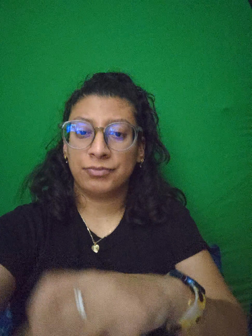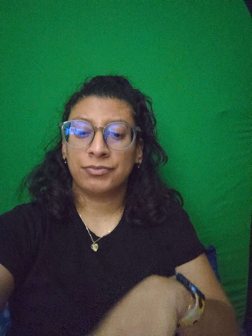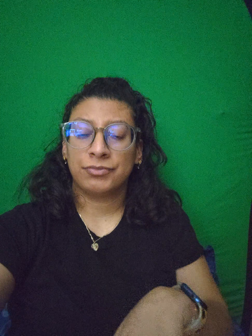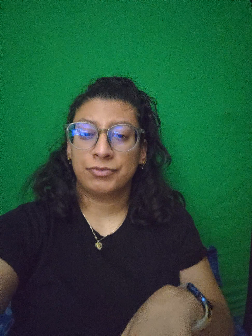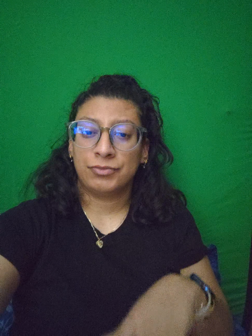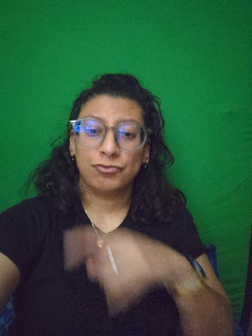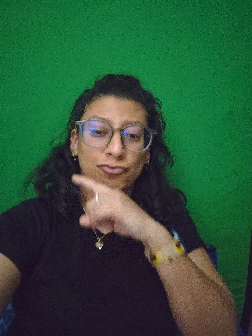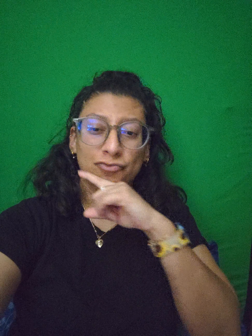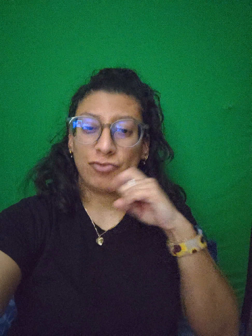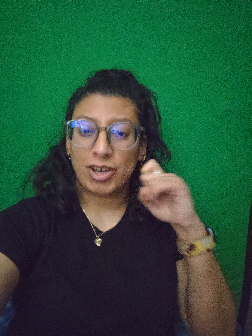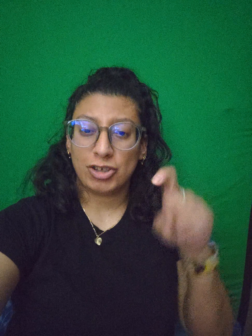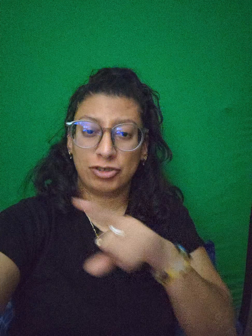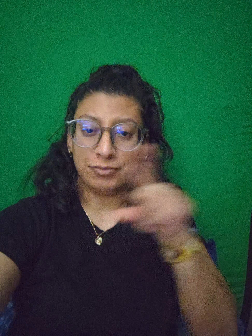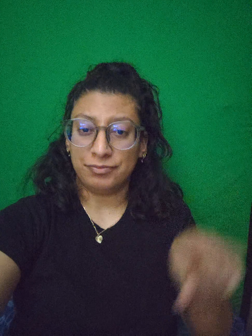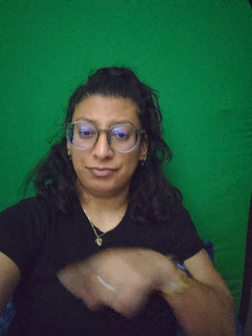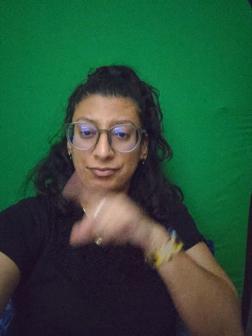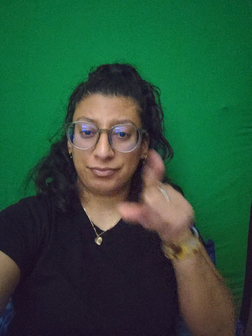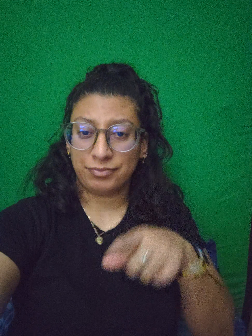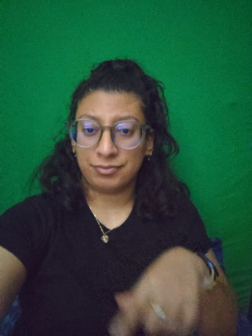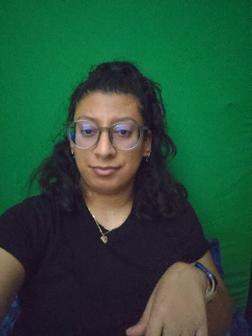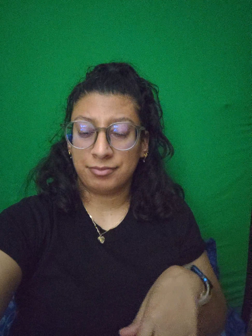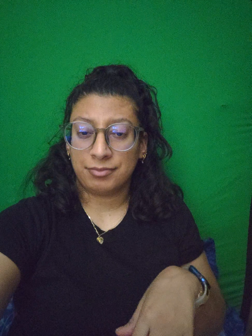dryer